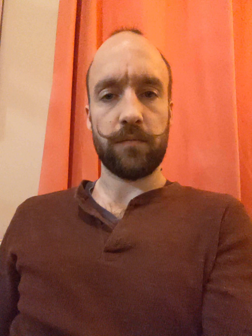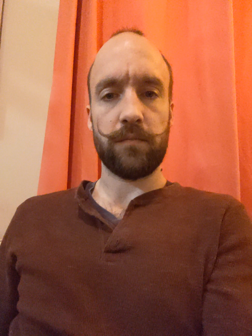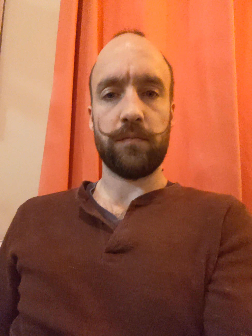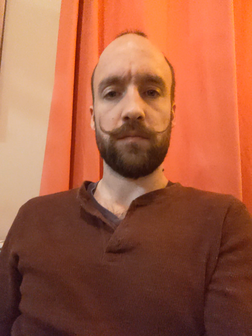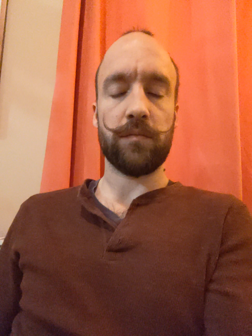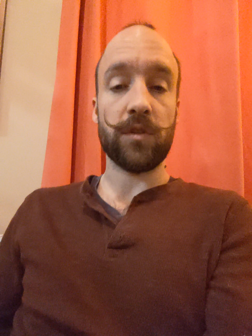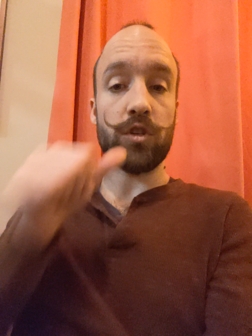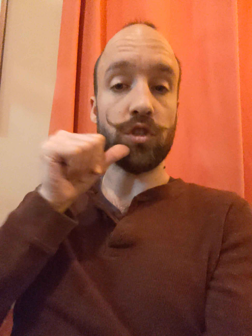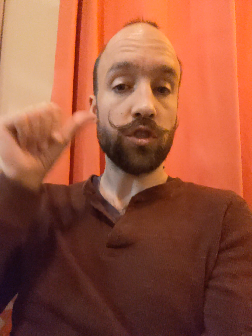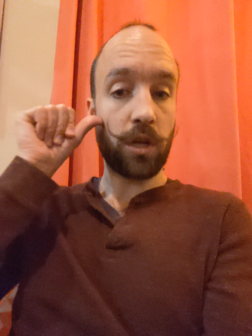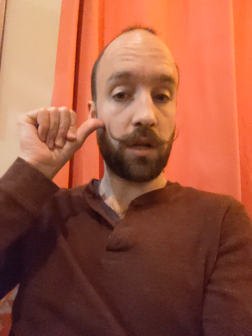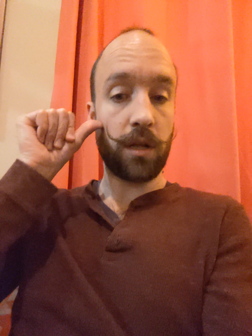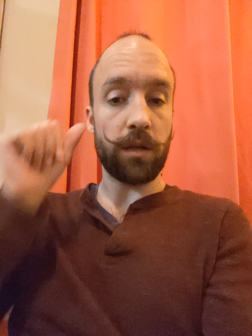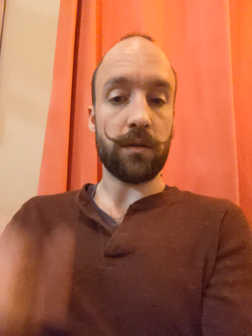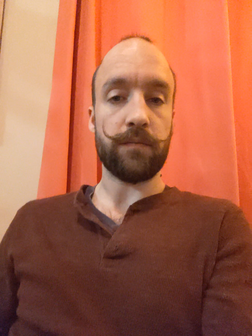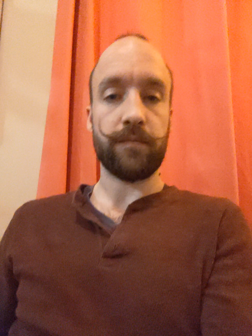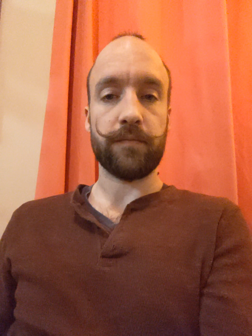yesterday